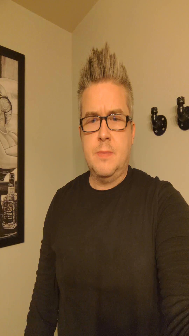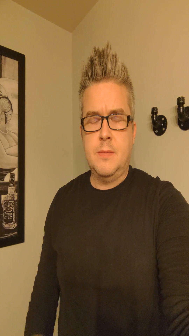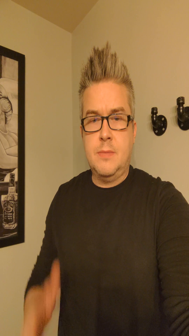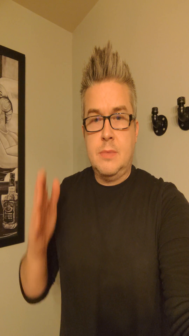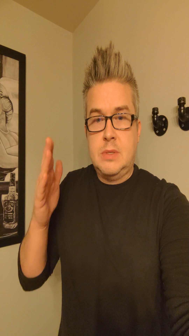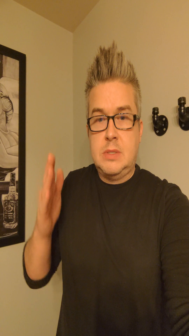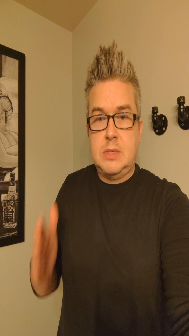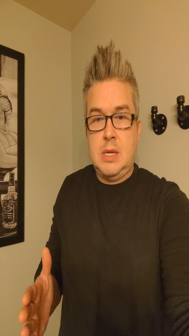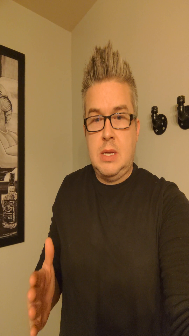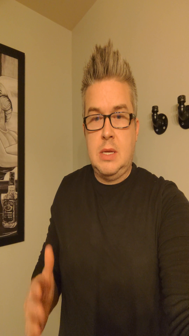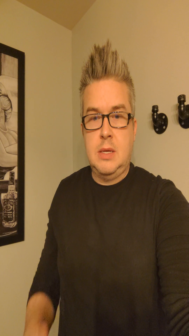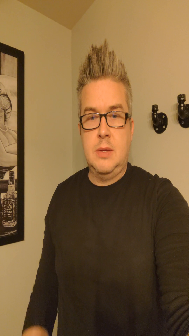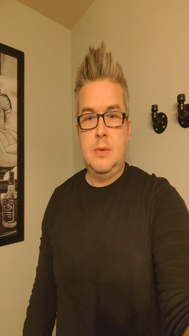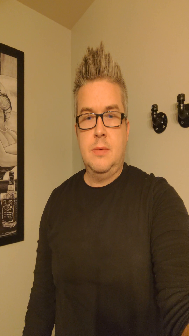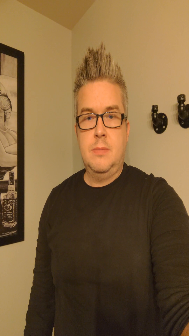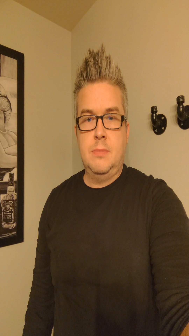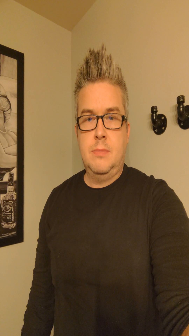beside